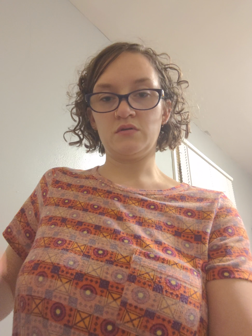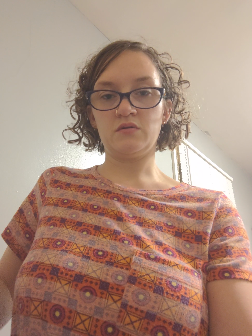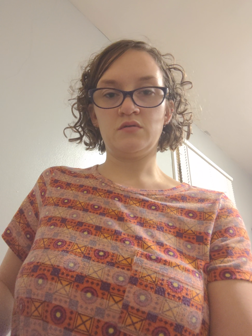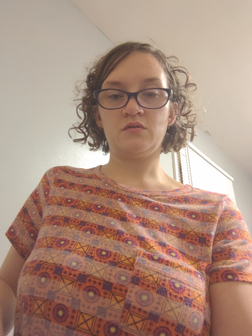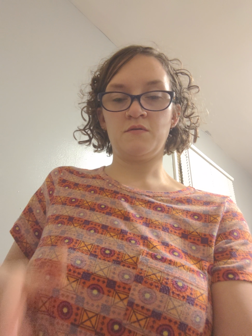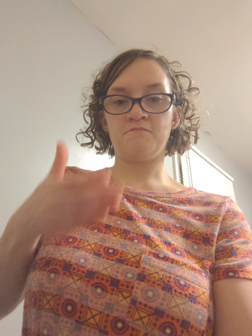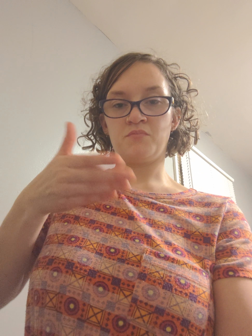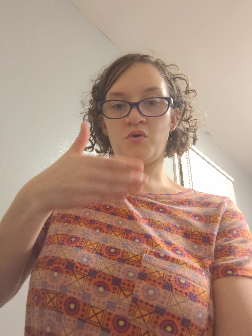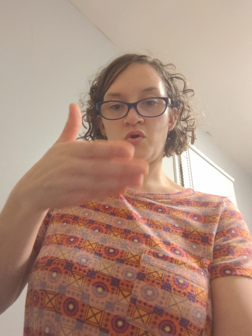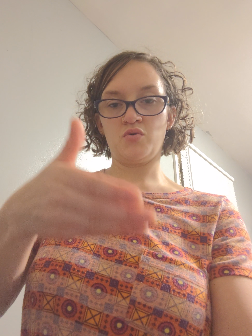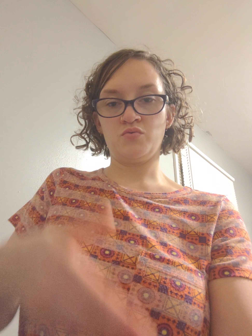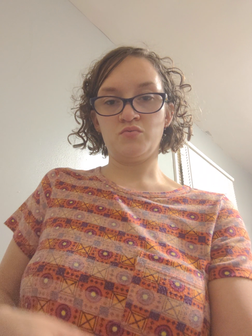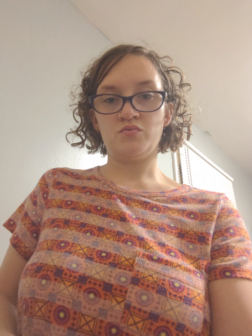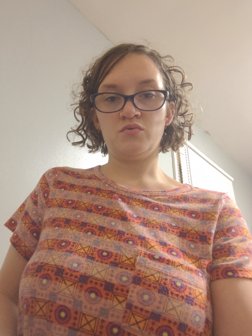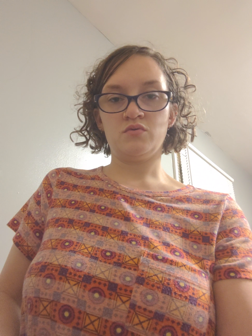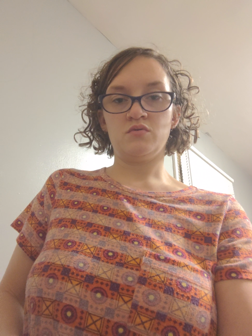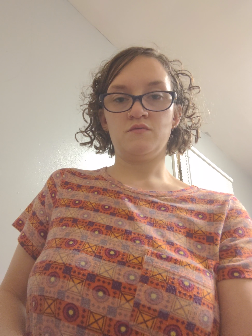boat